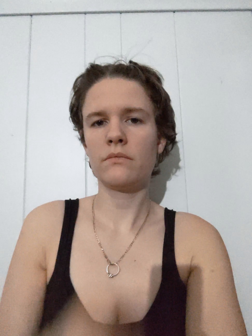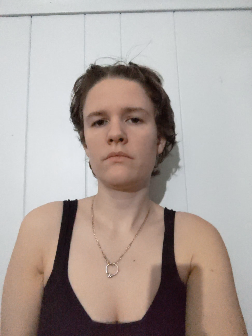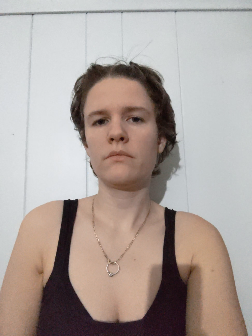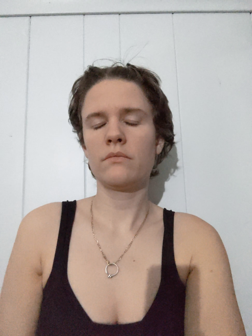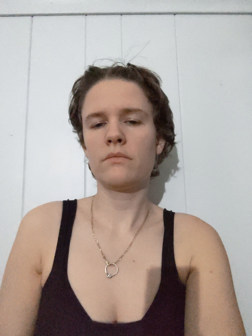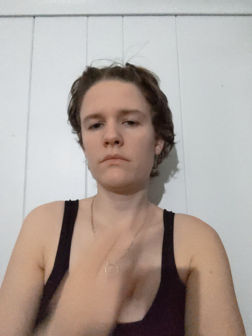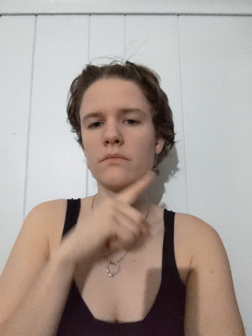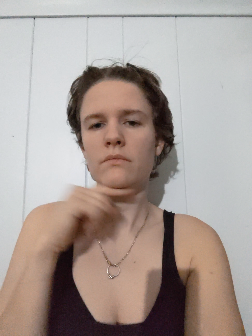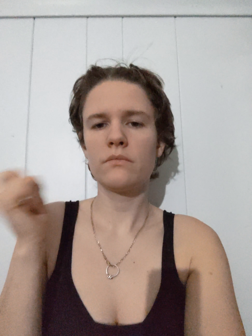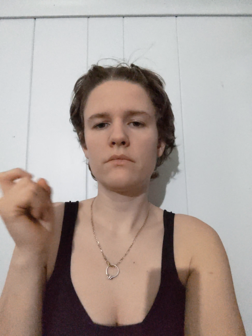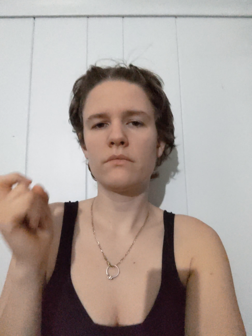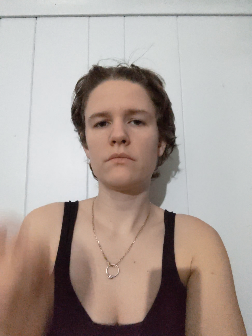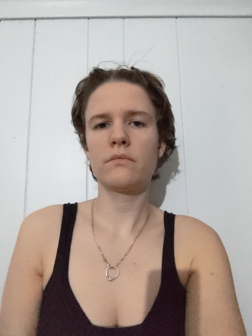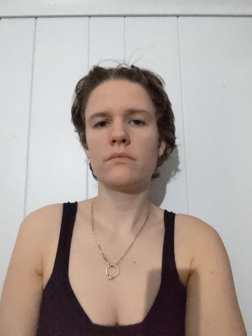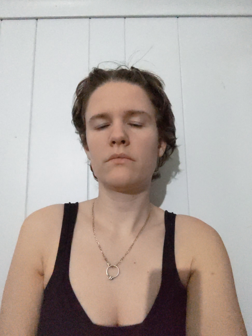dry